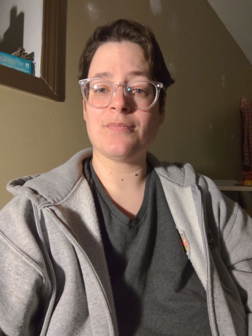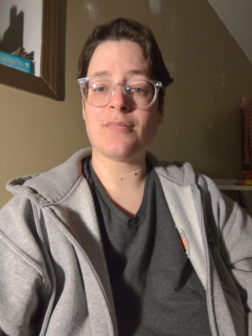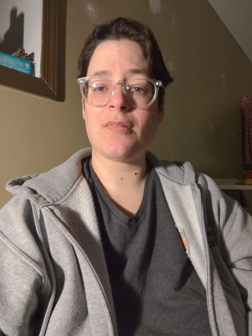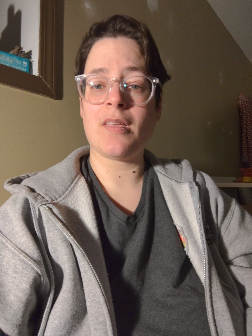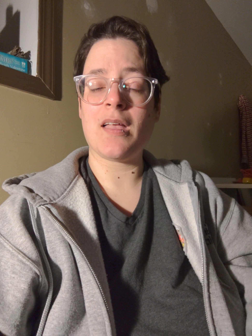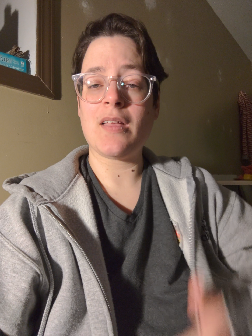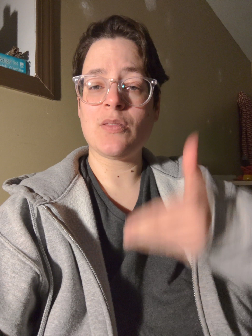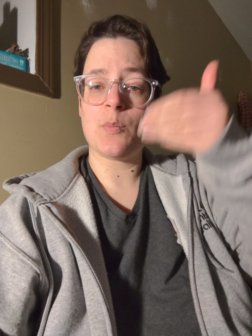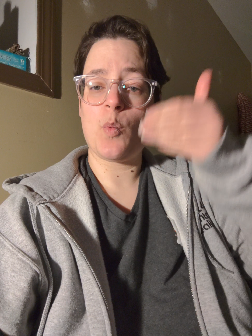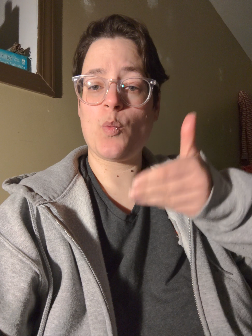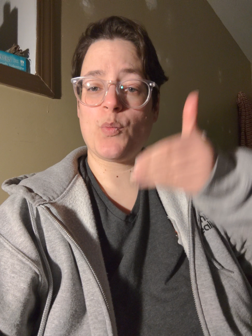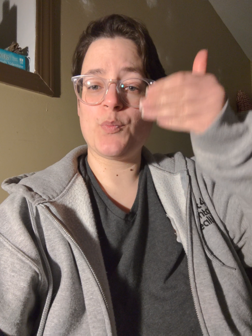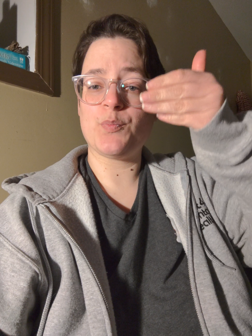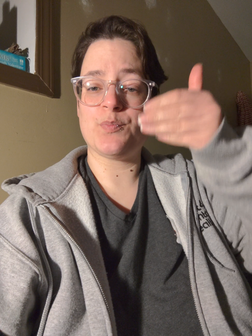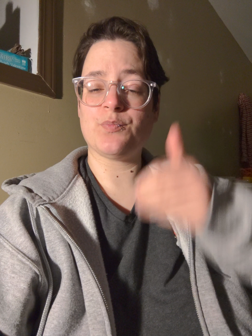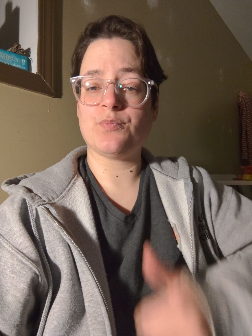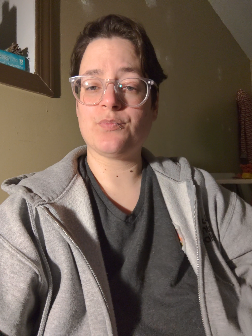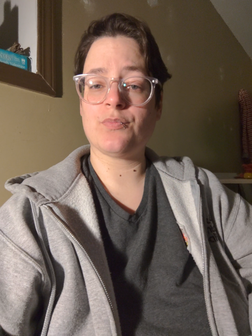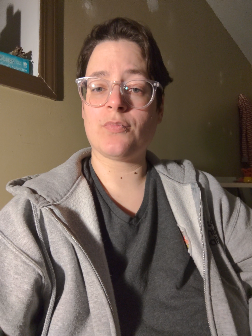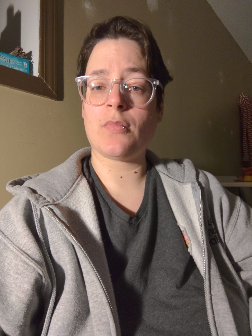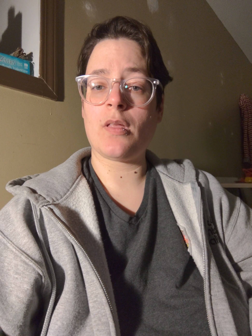window